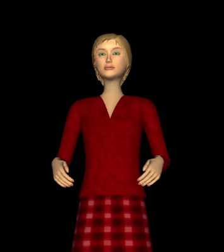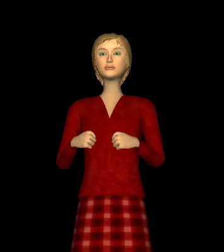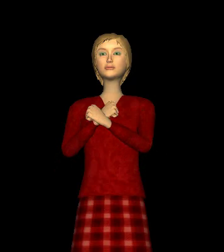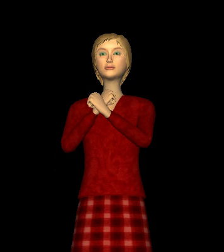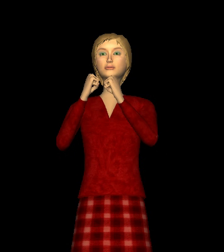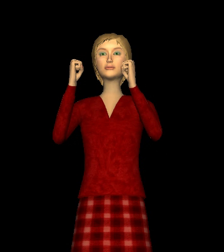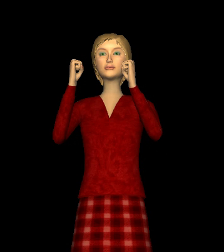قنبلة